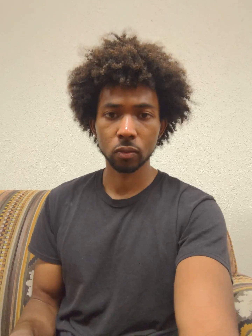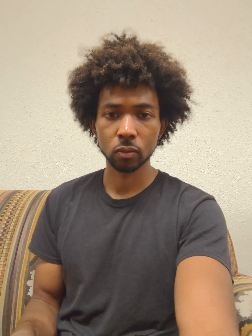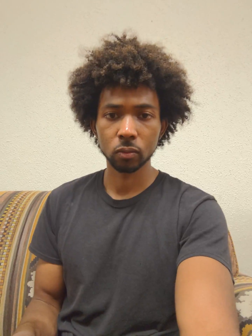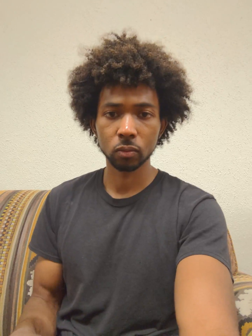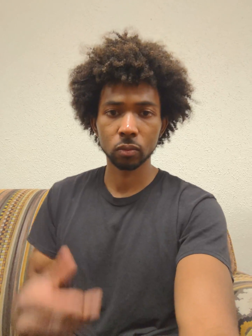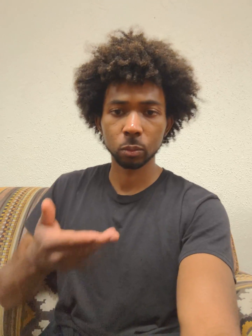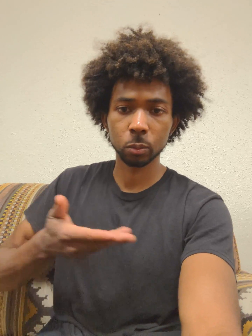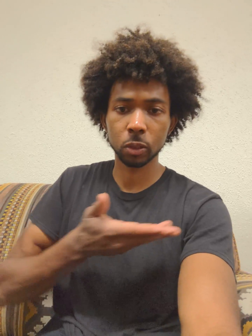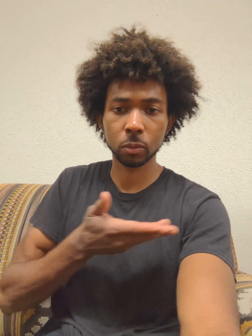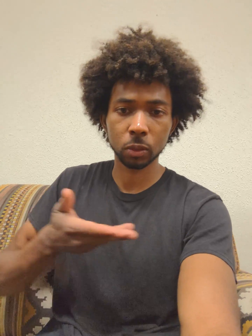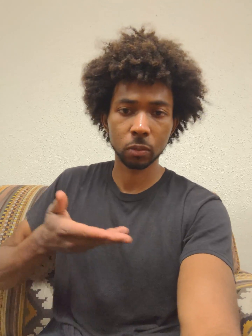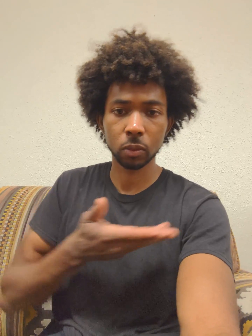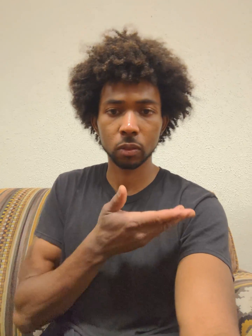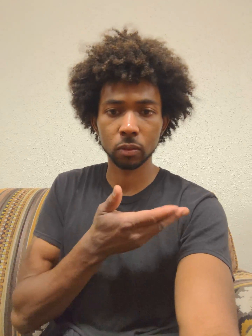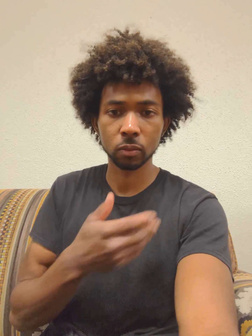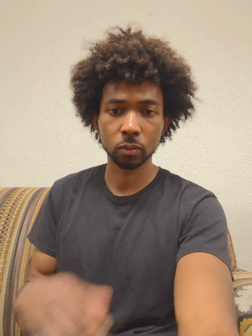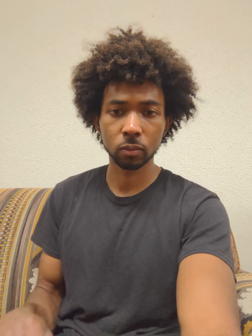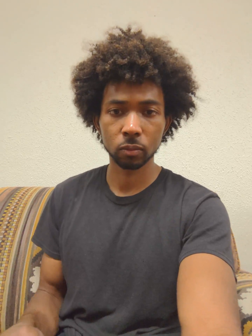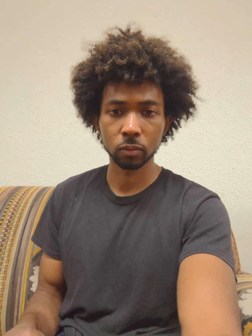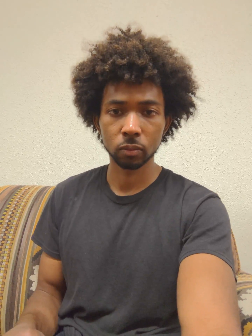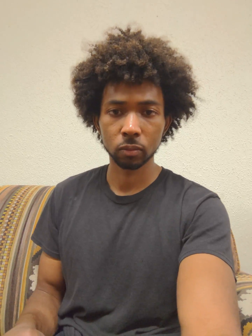baby